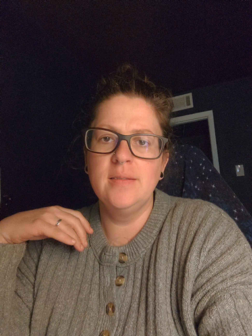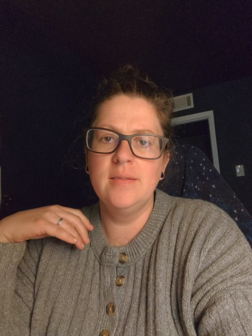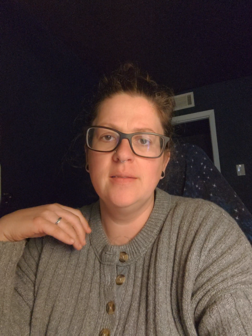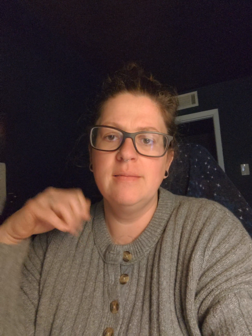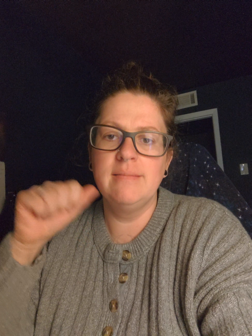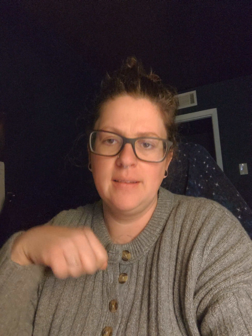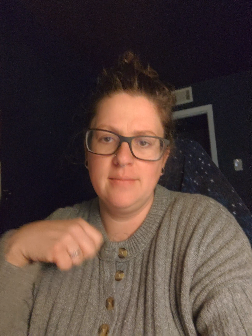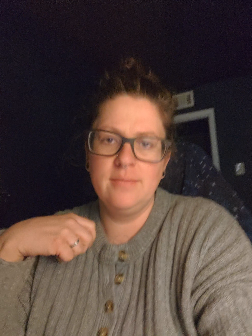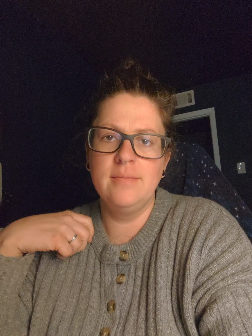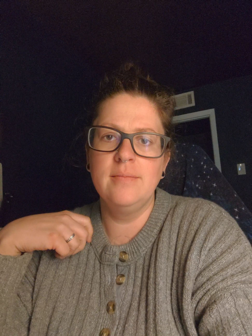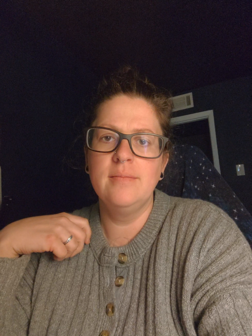can